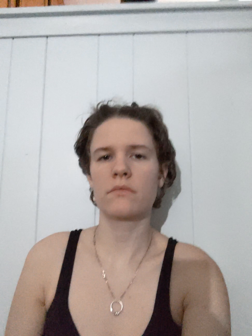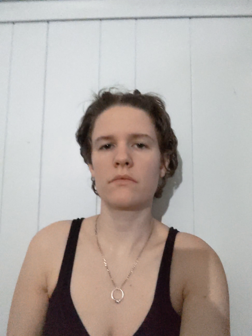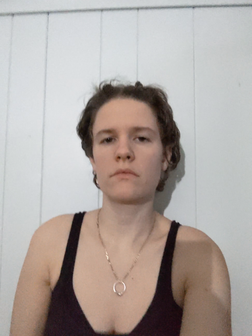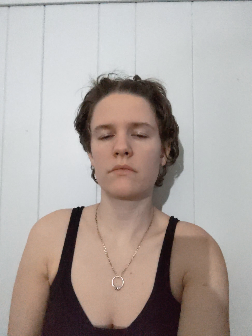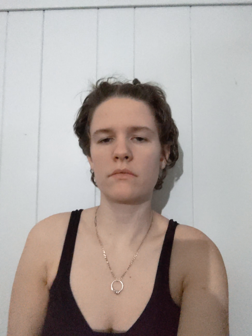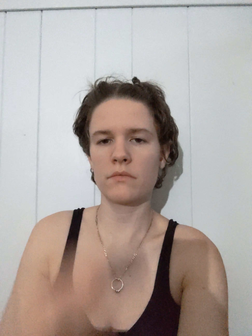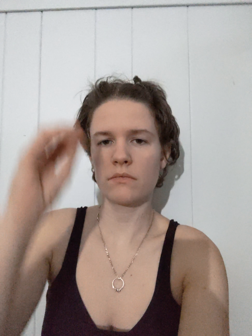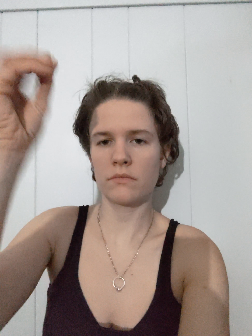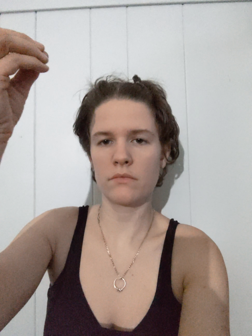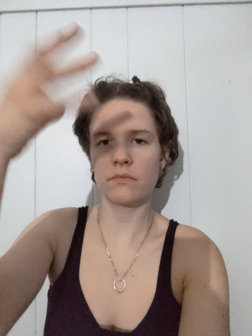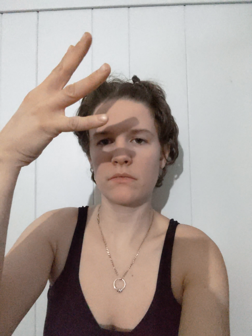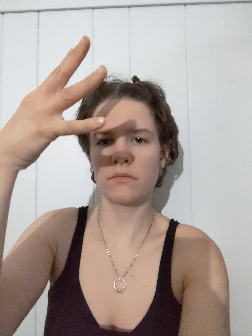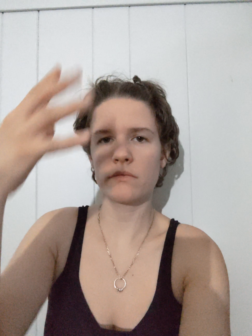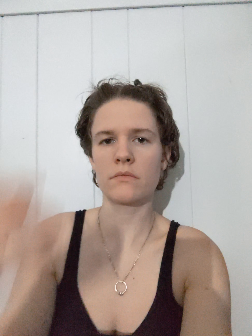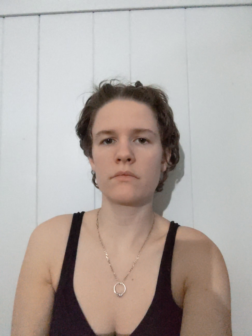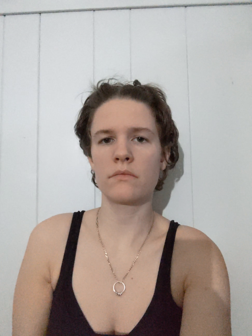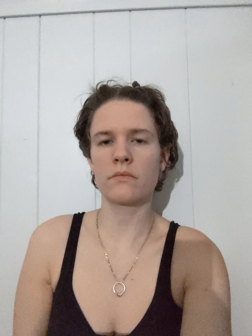sun